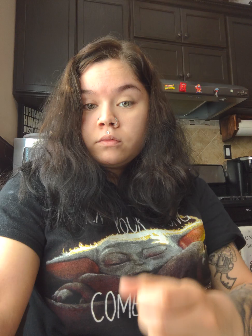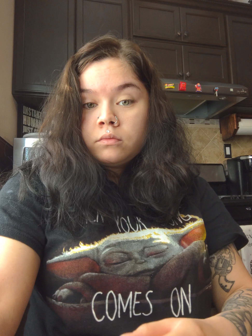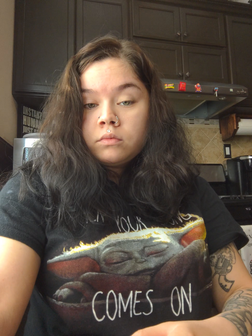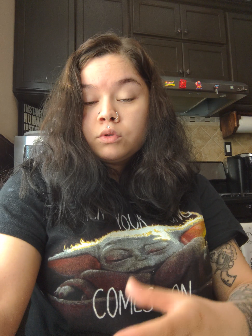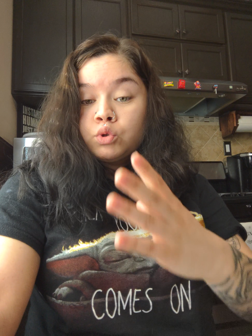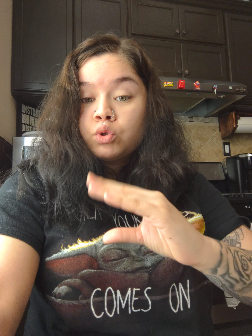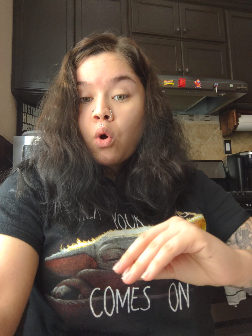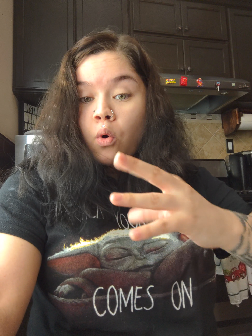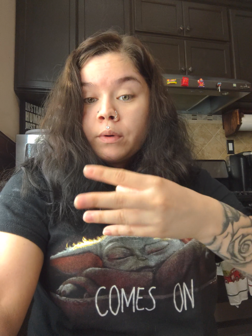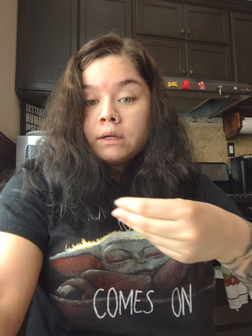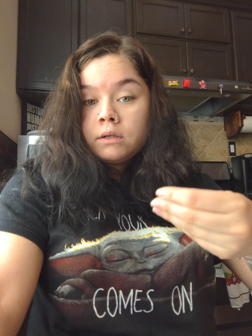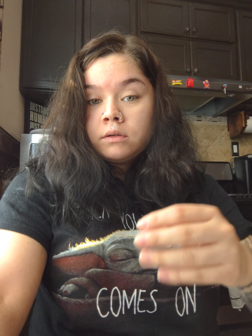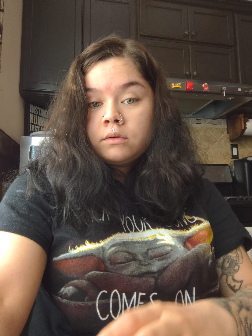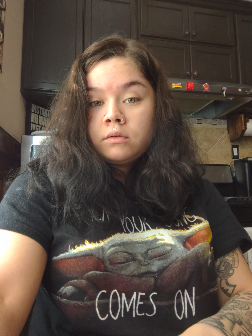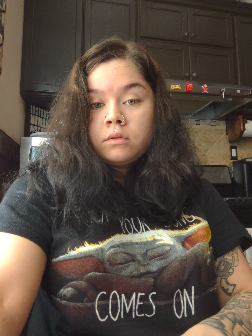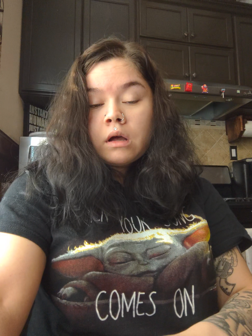story